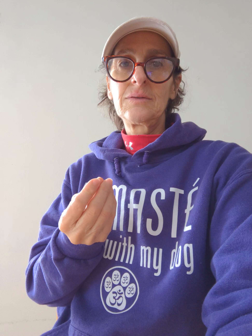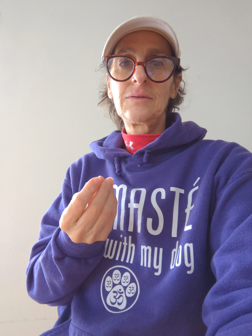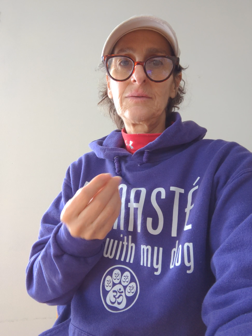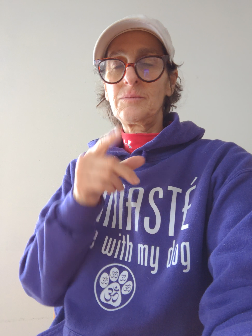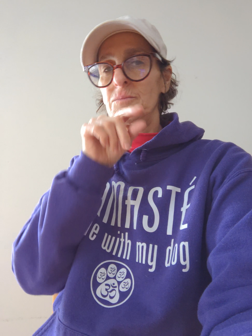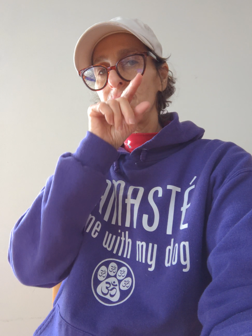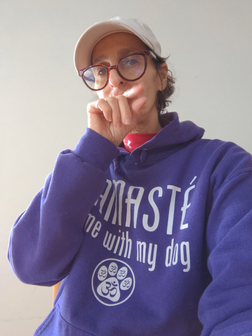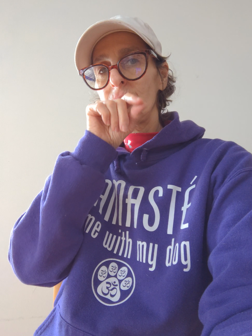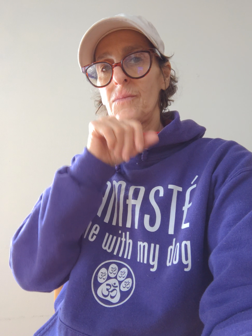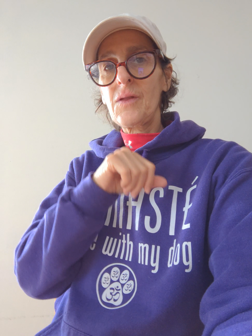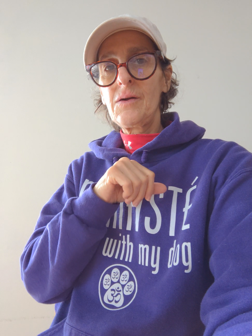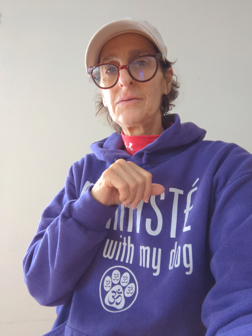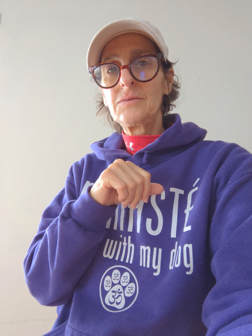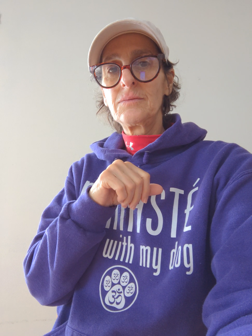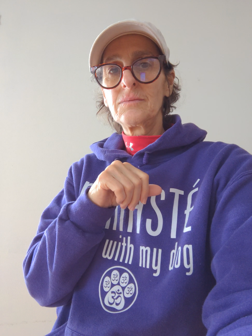bird